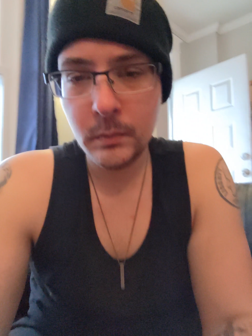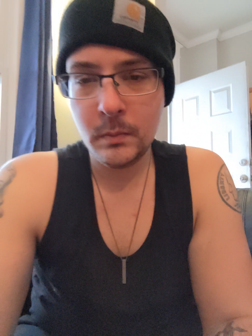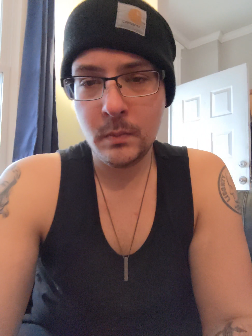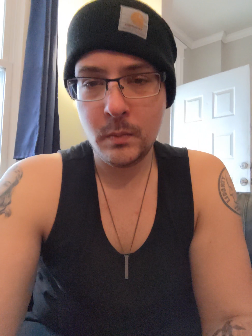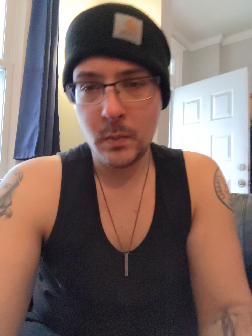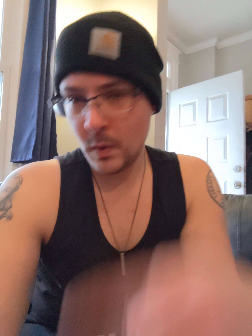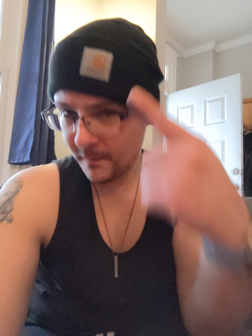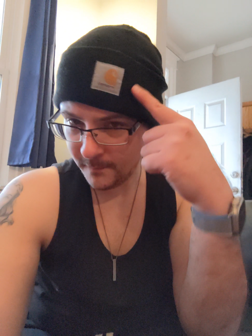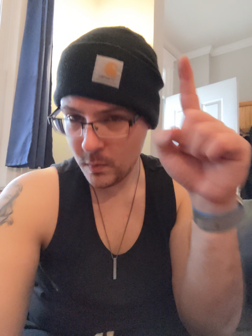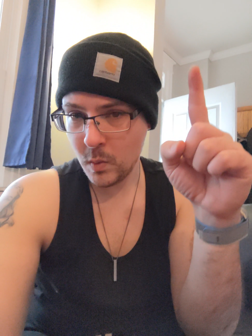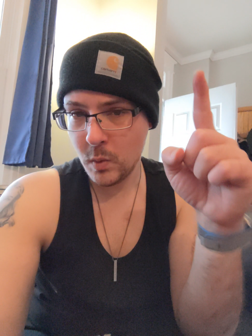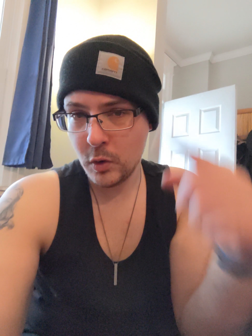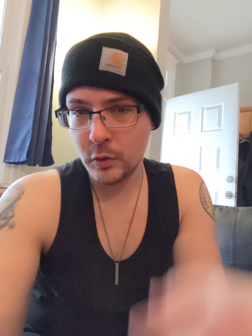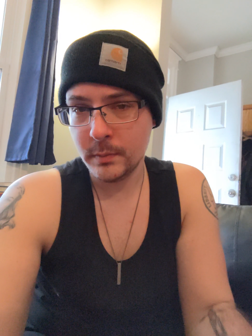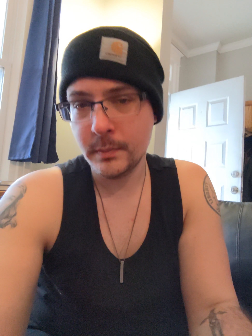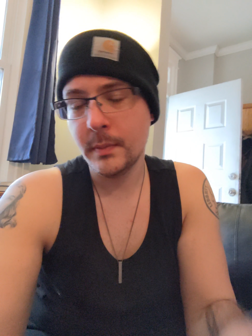for